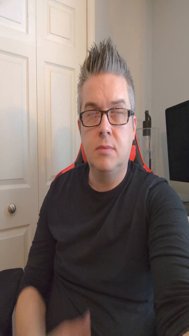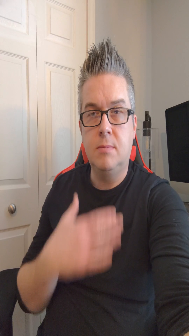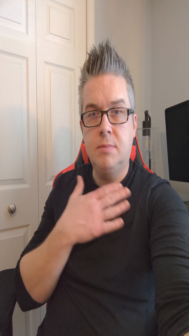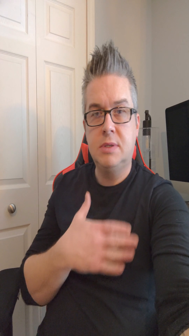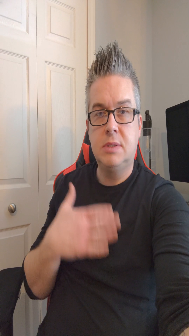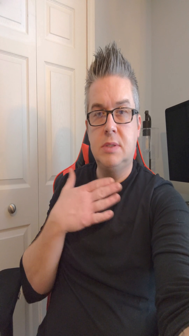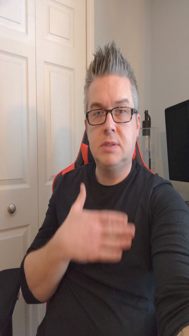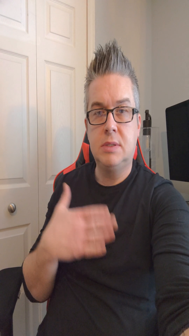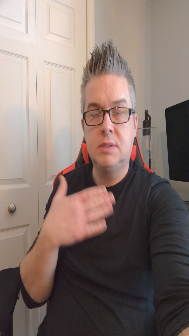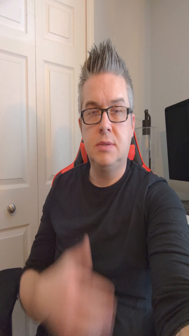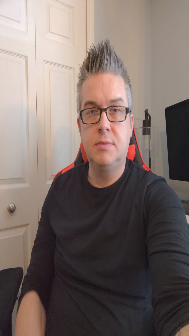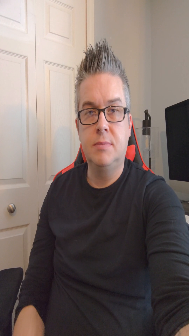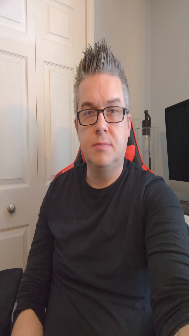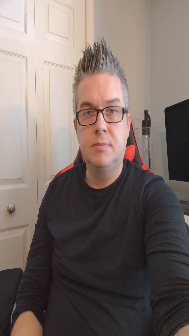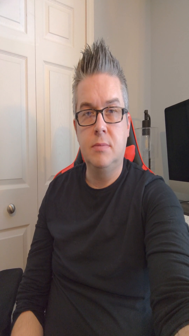please